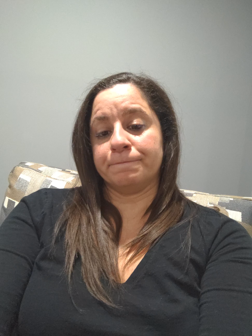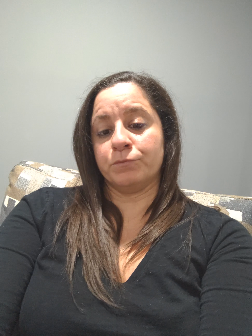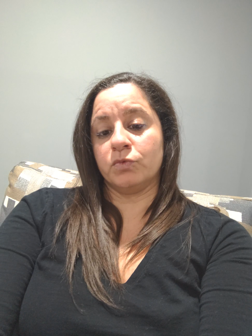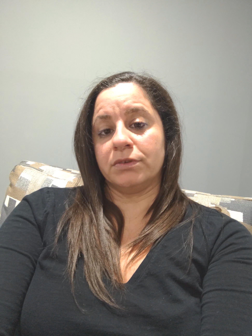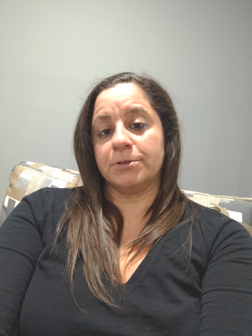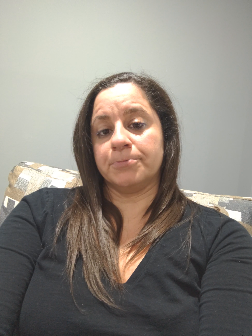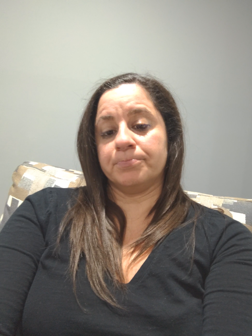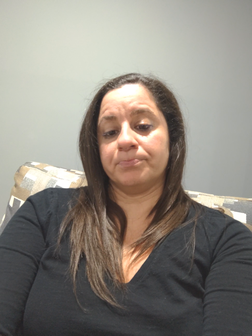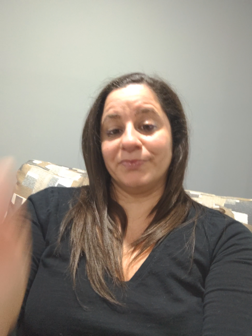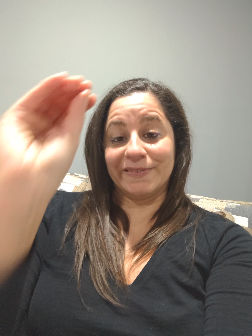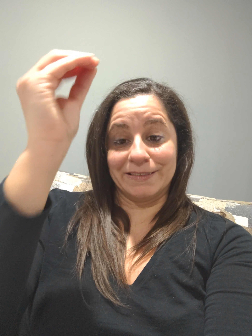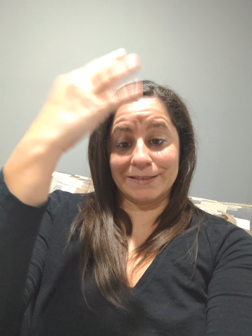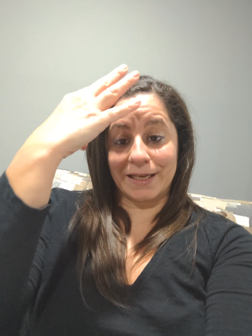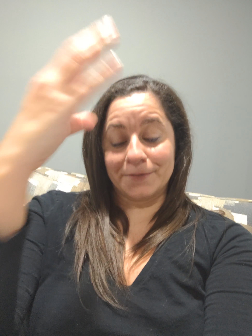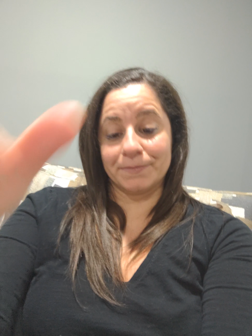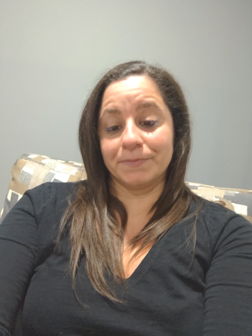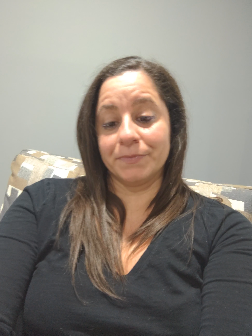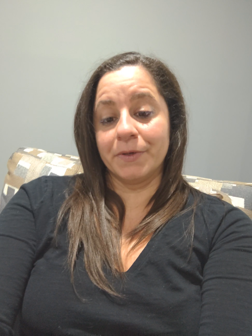sun